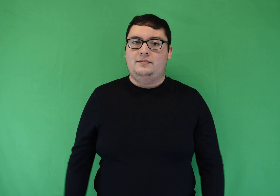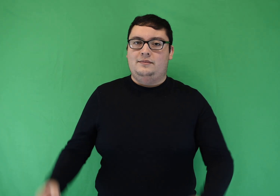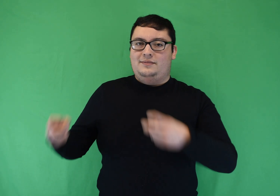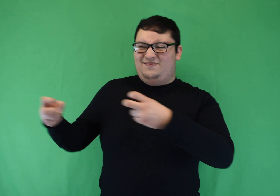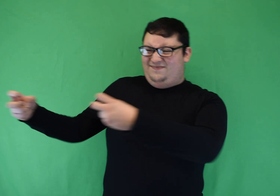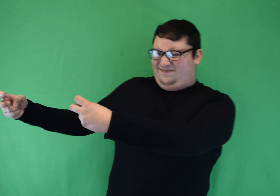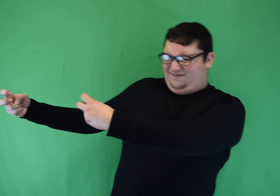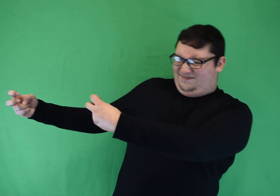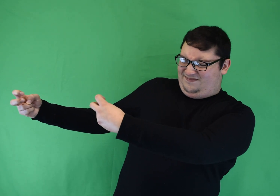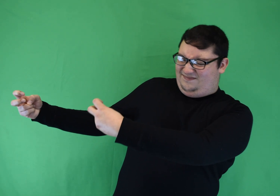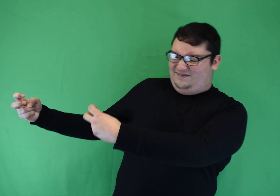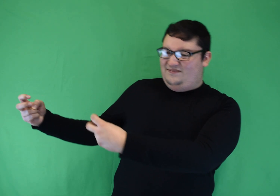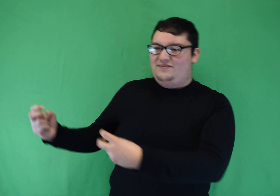robar